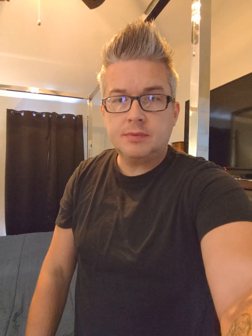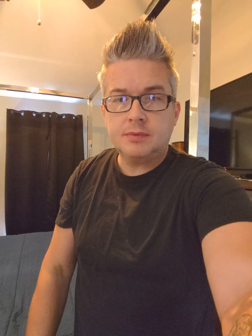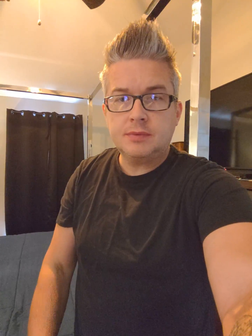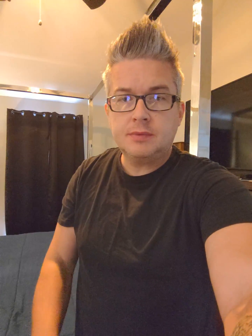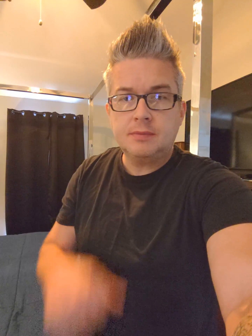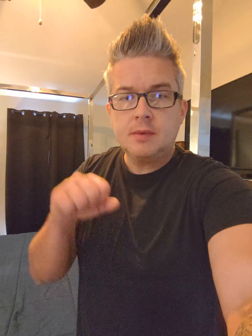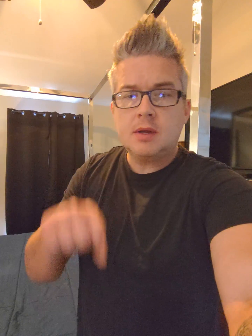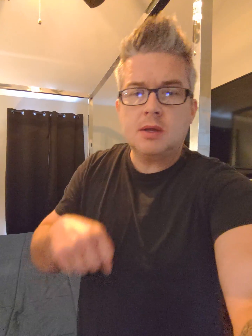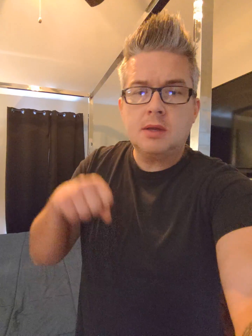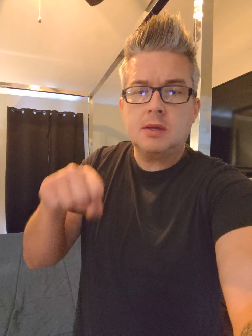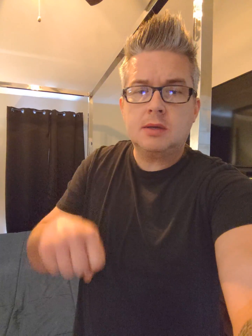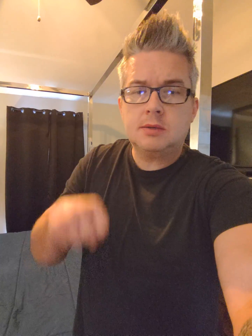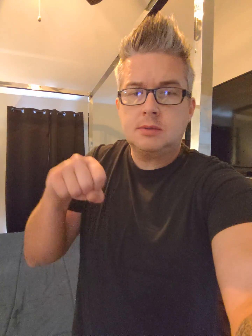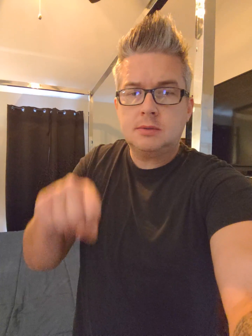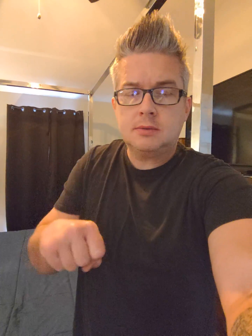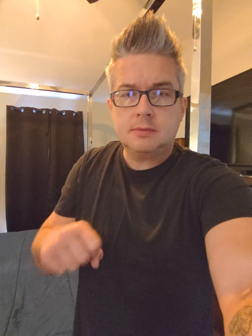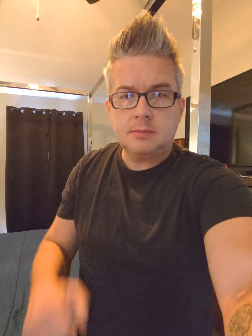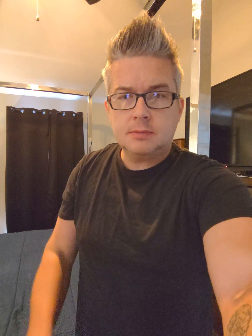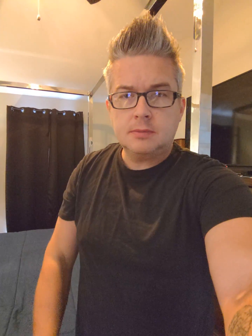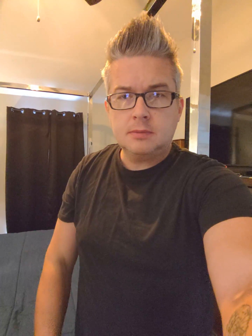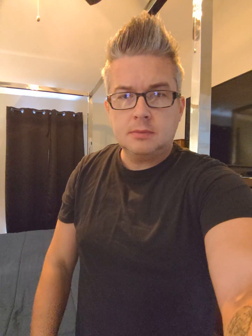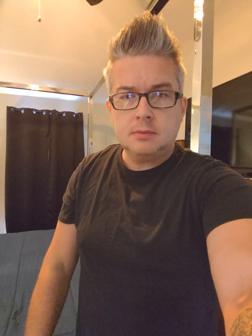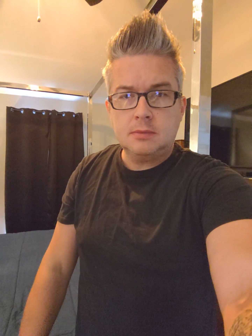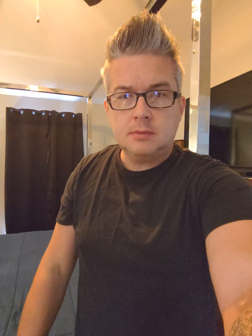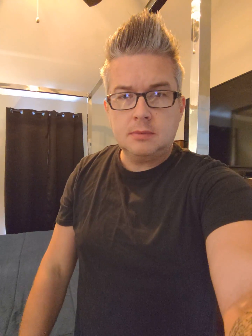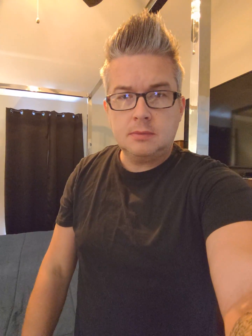bicycle